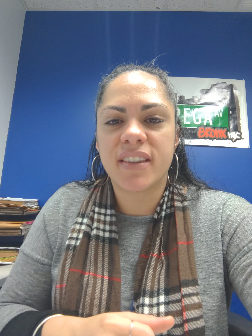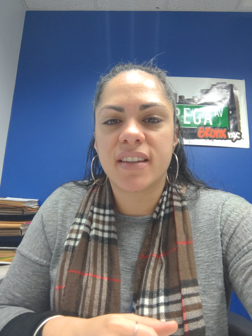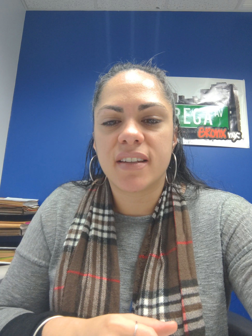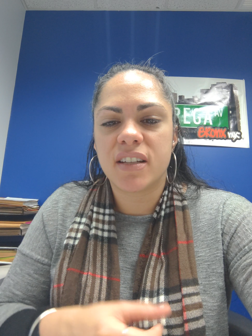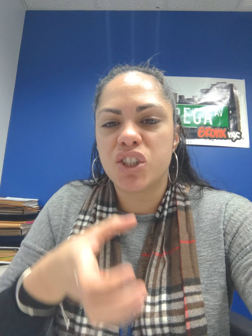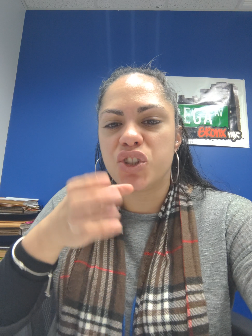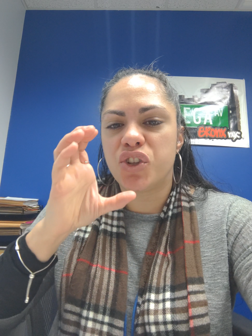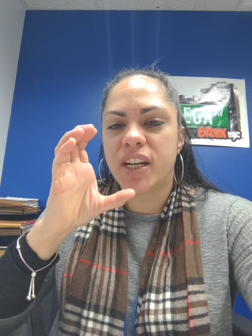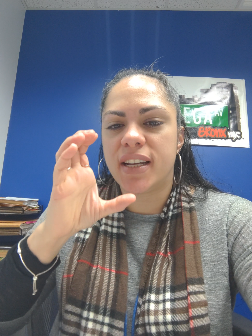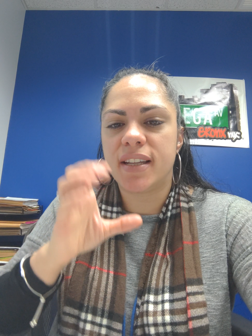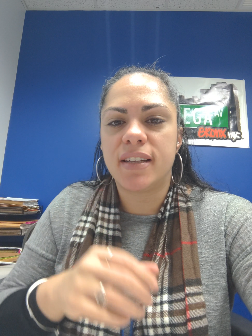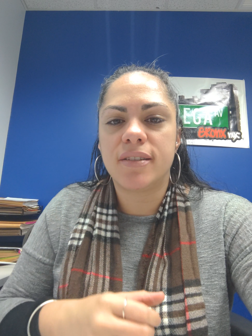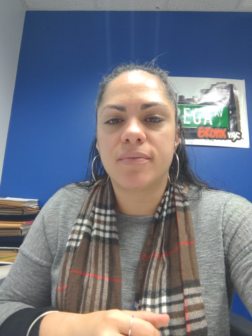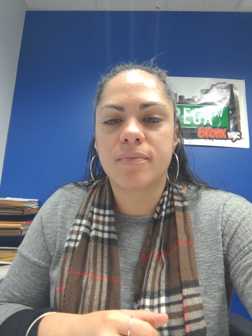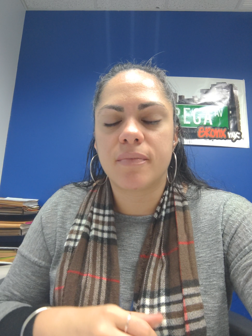drink